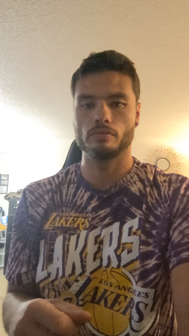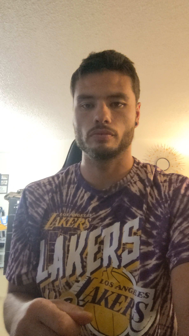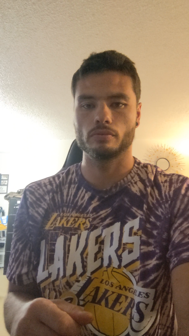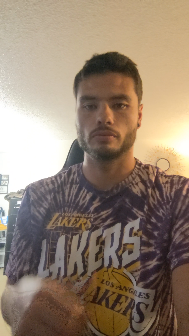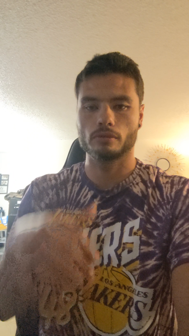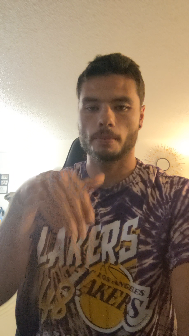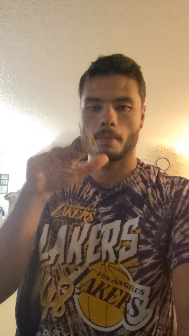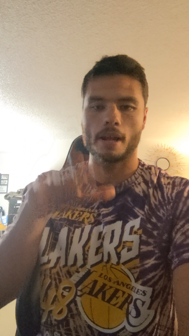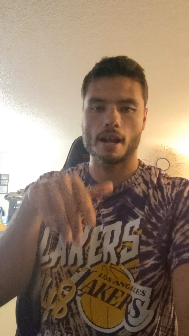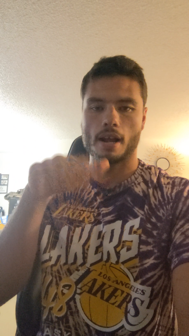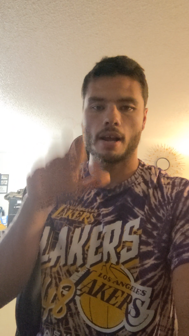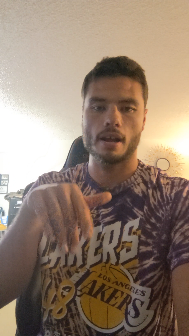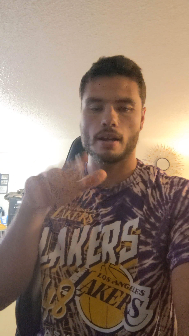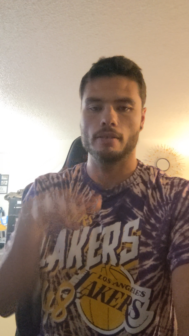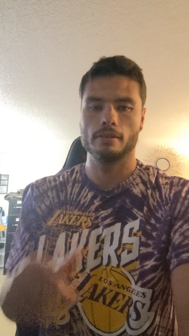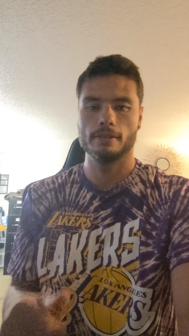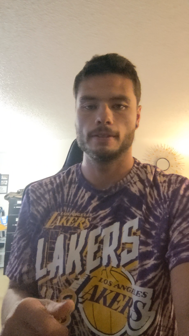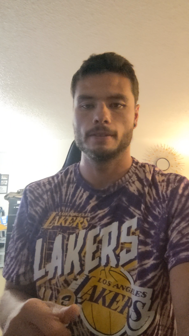paint